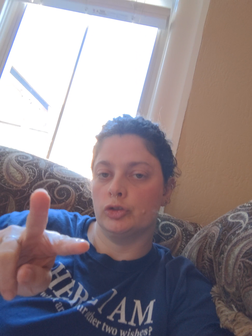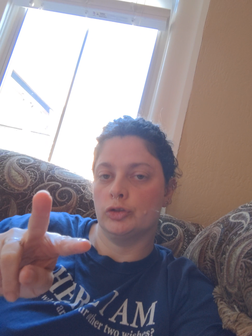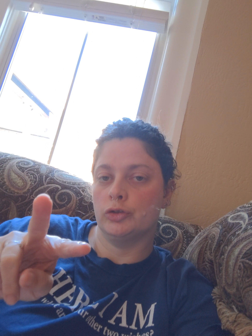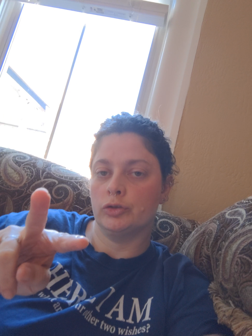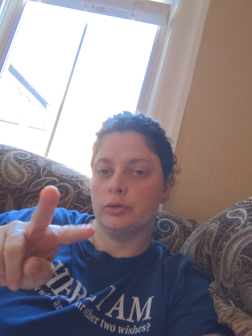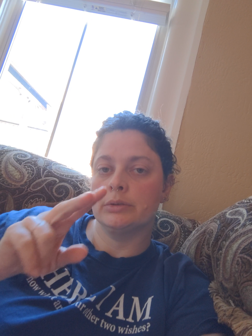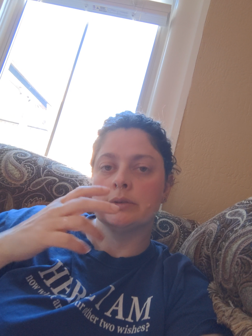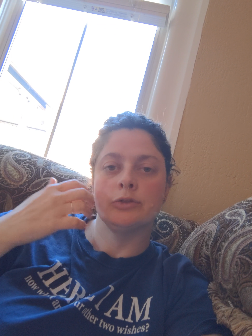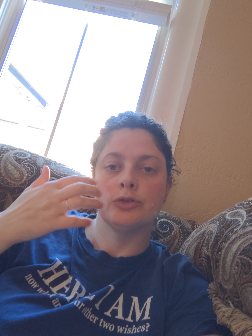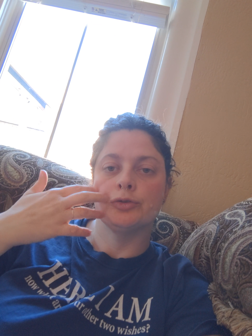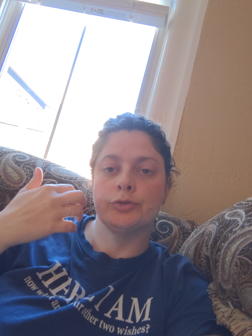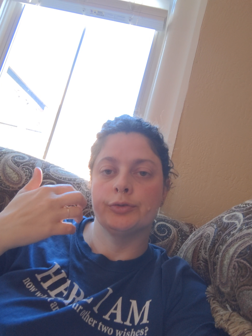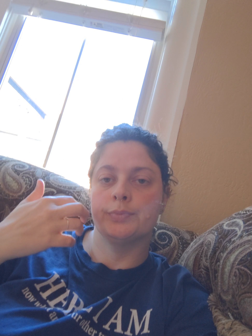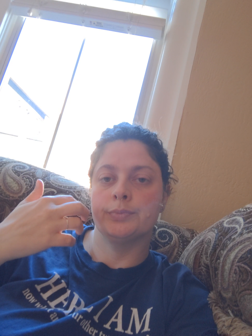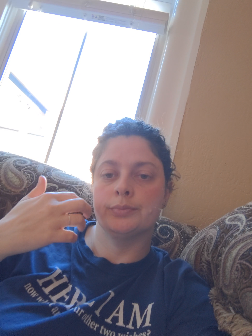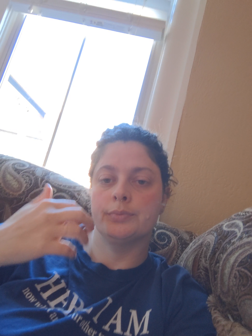tiger